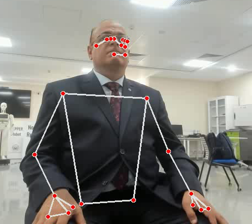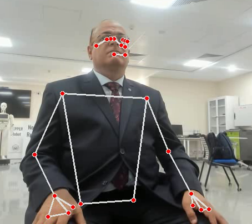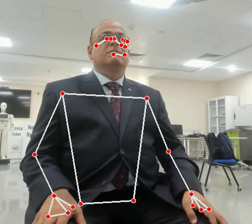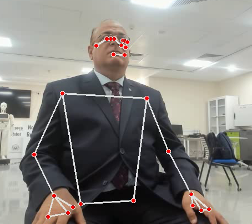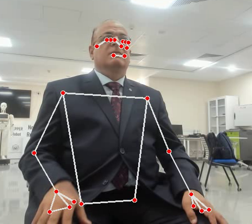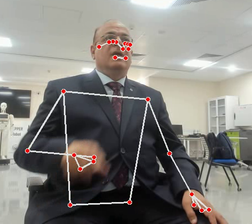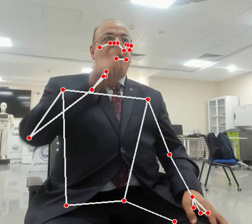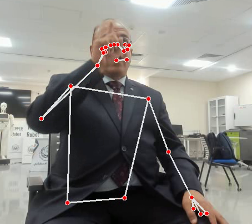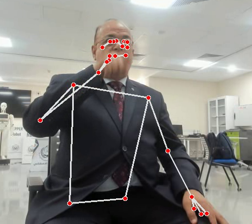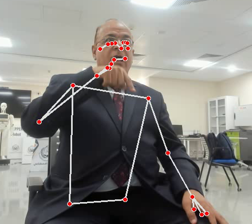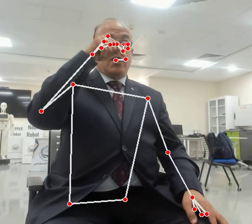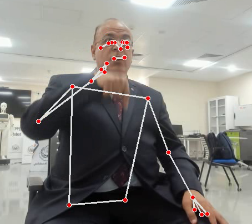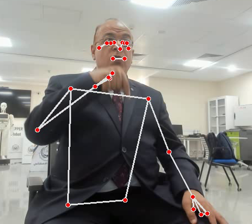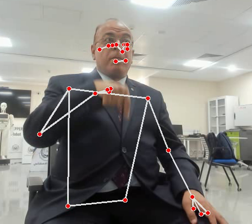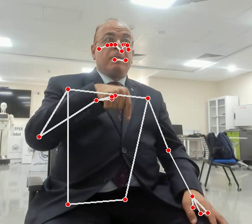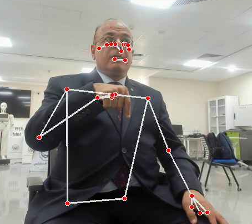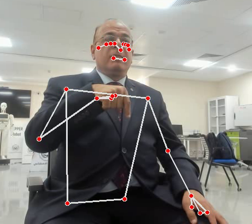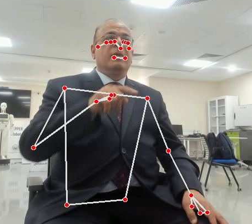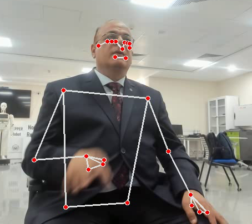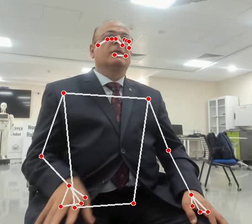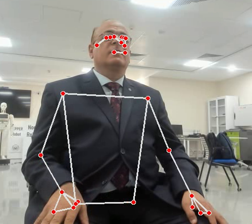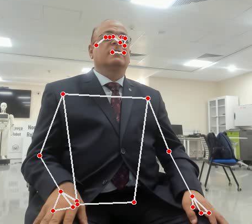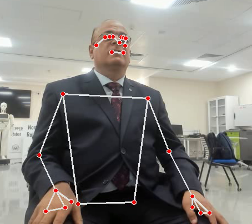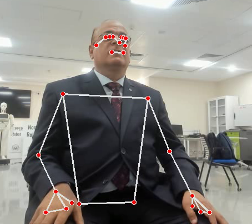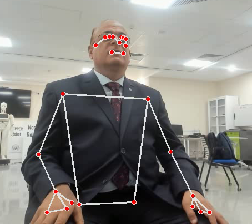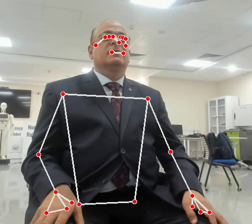elnhrda